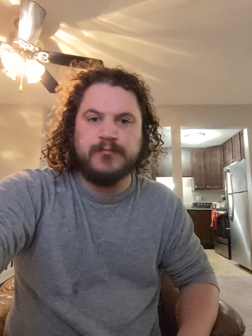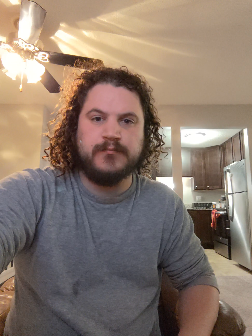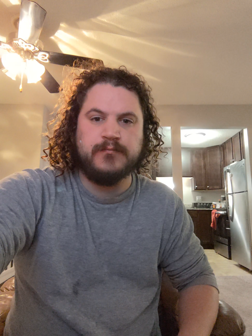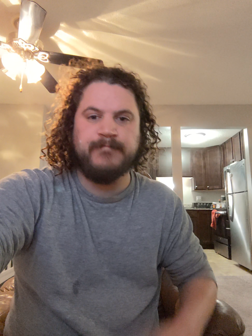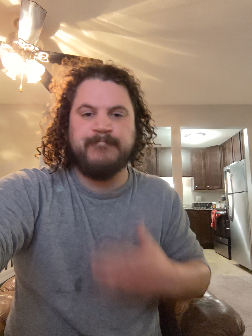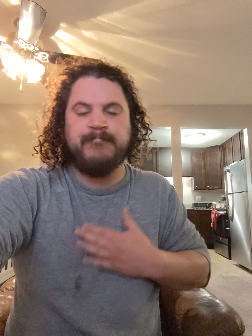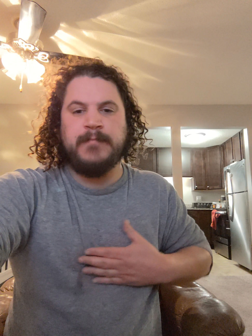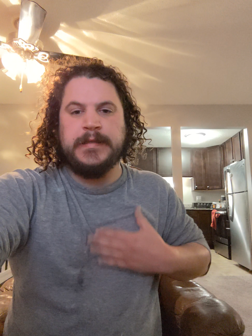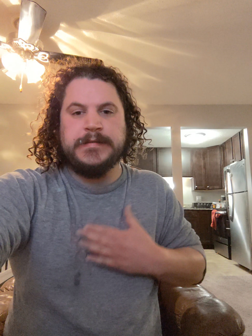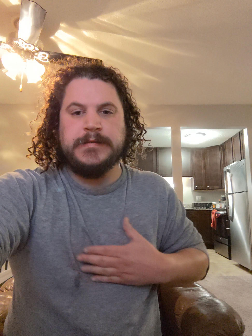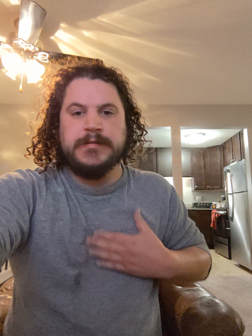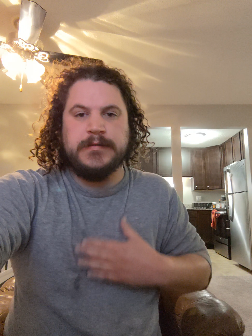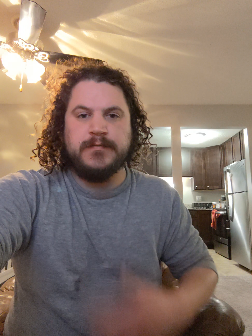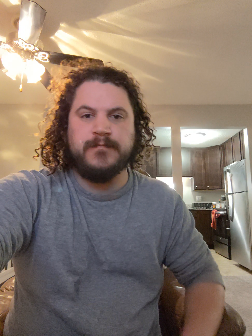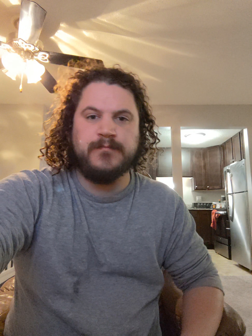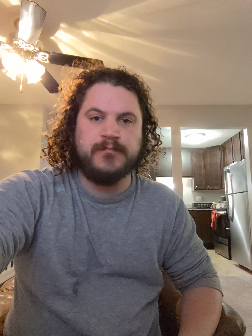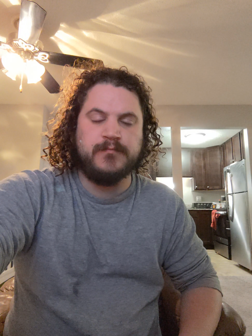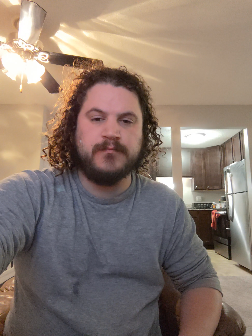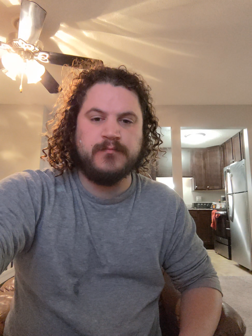please